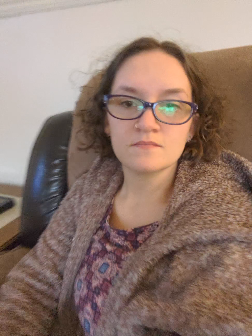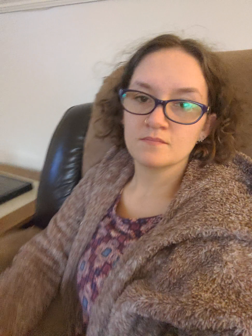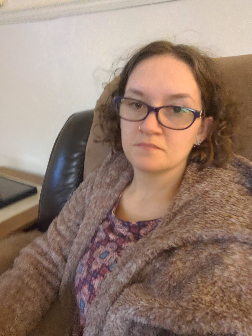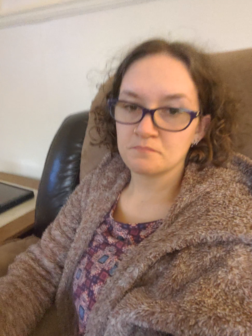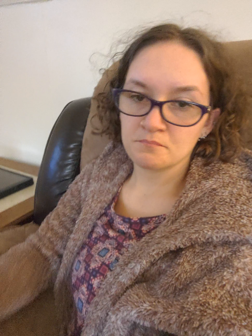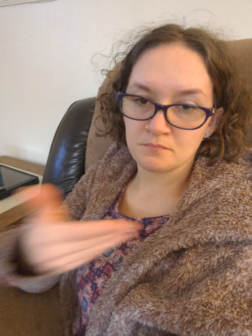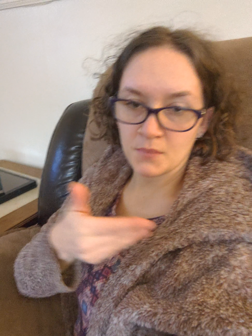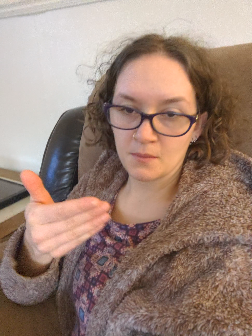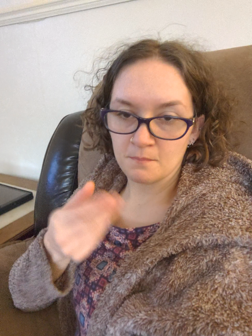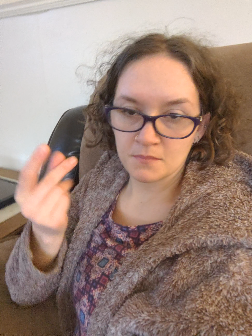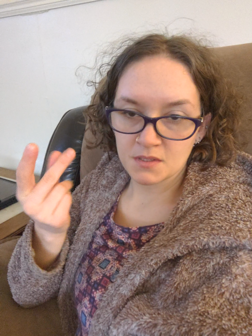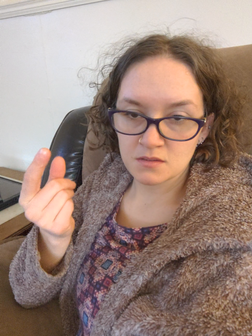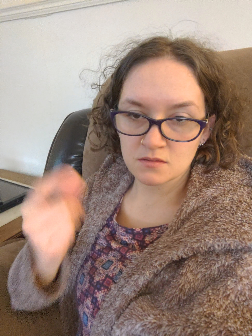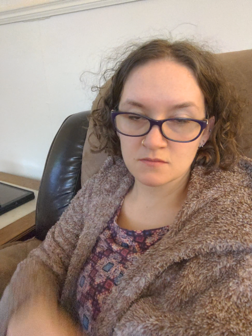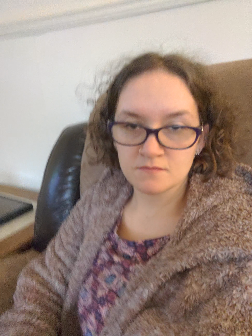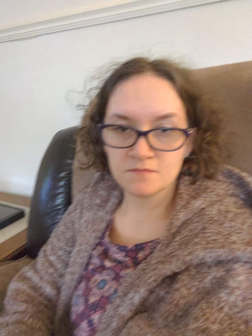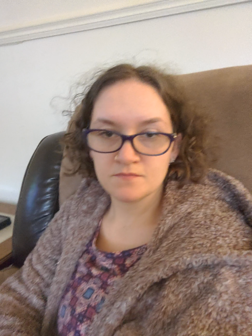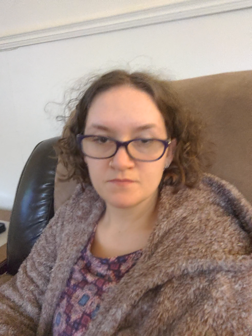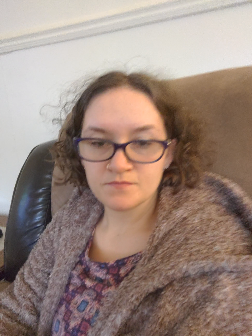puppy